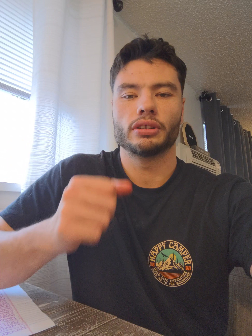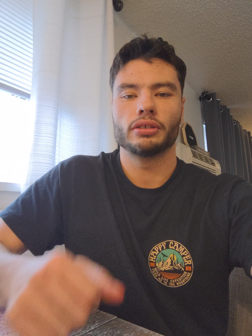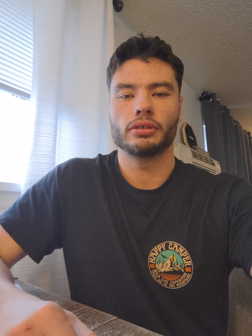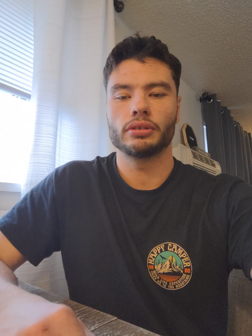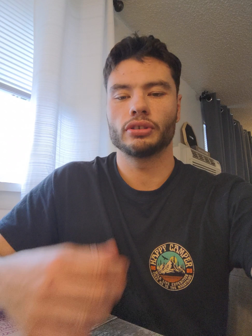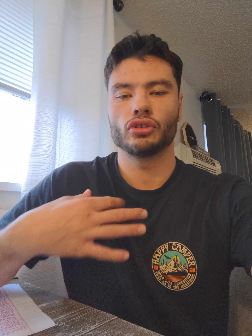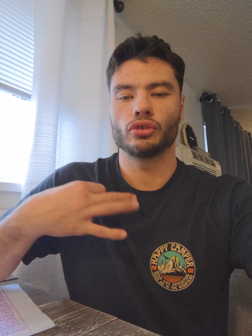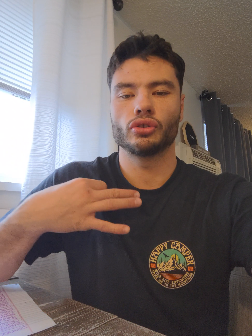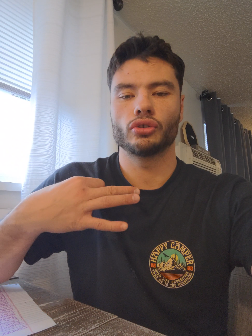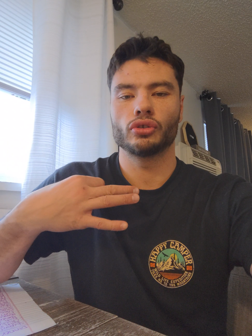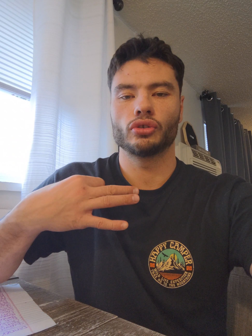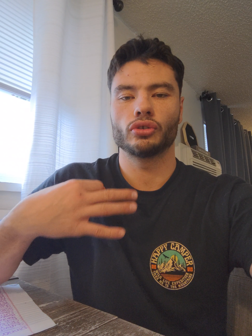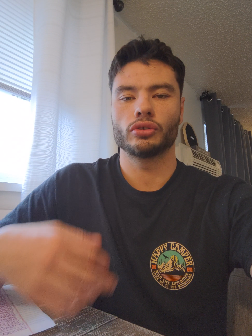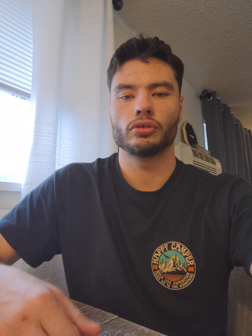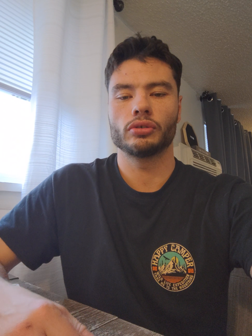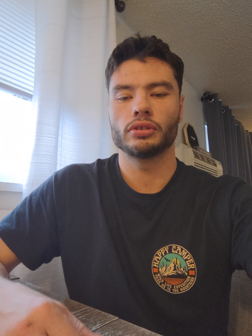shirt